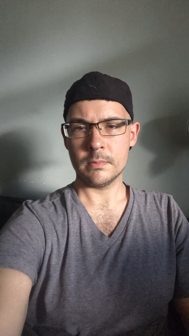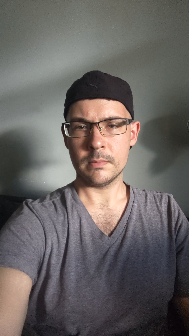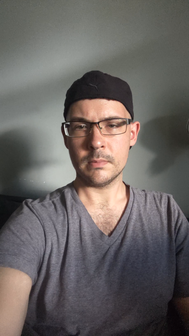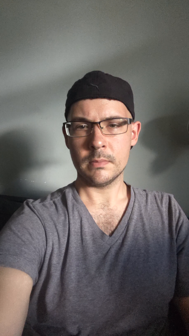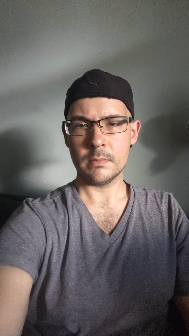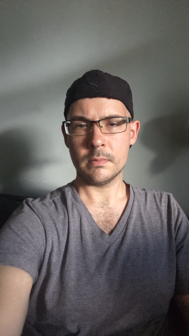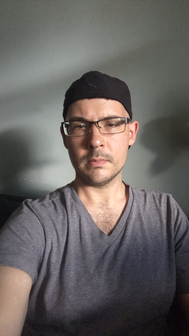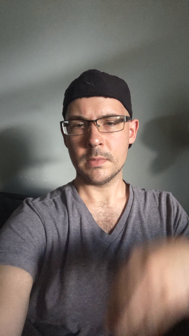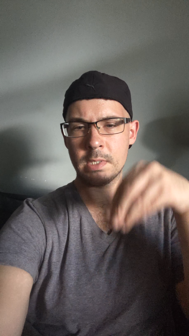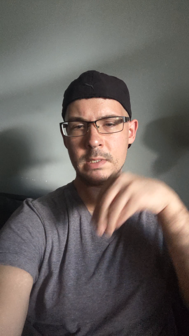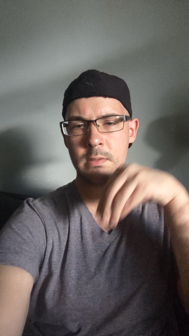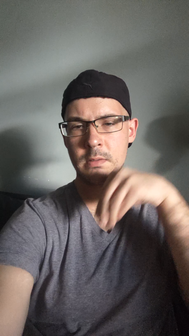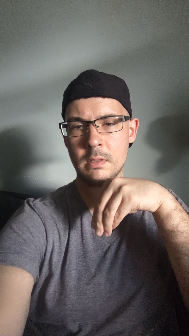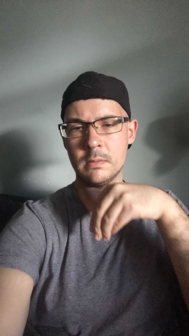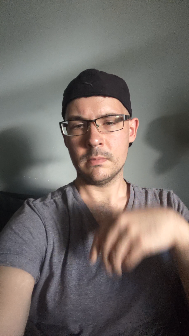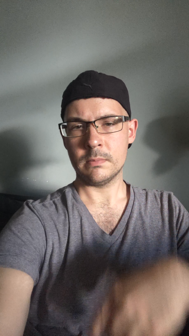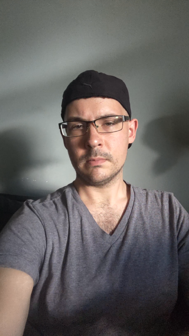inside